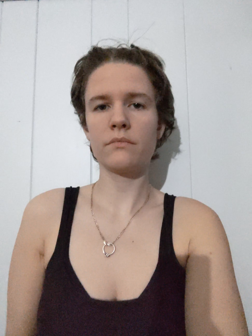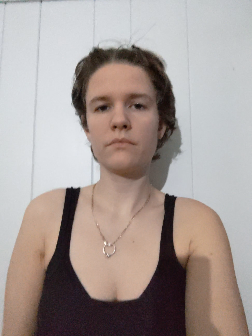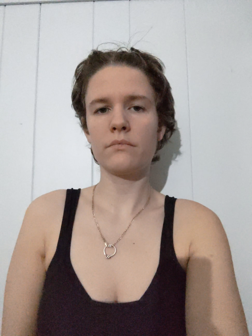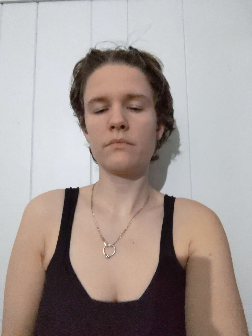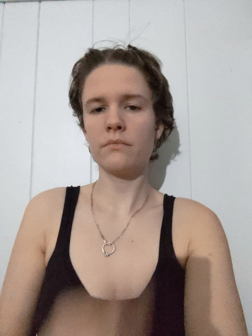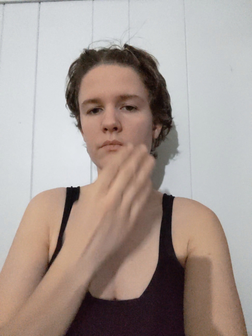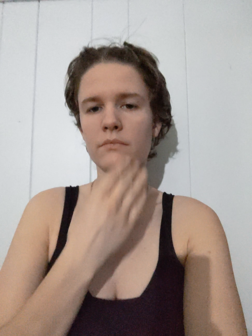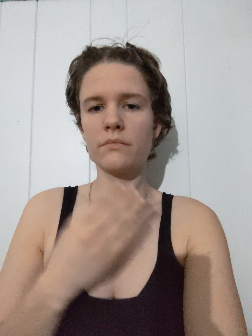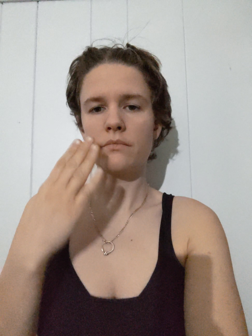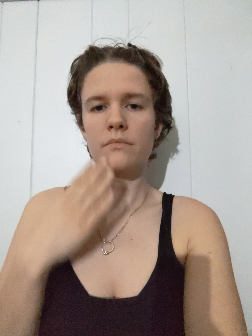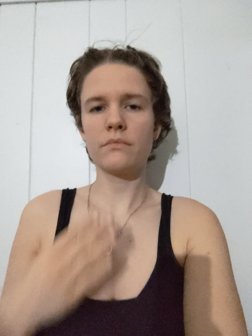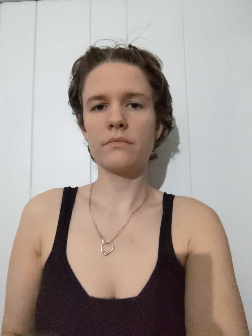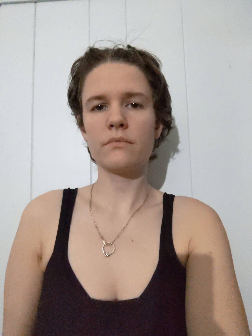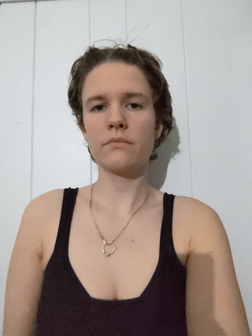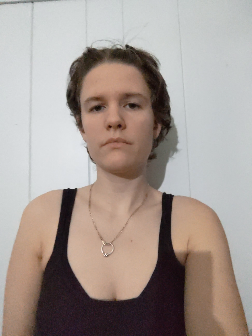napkin